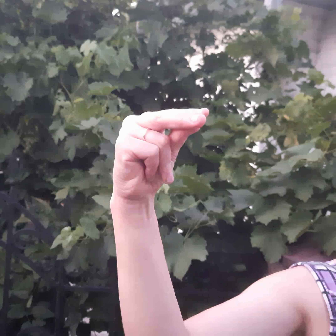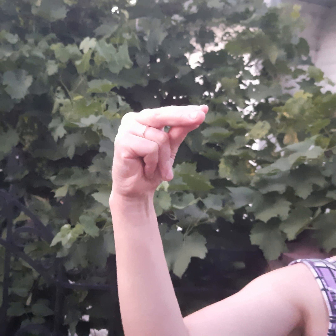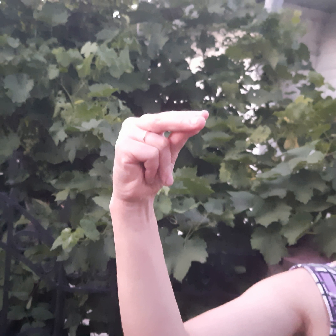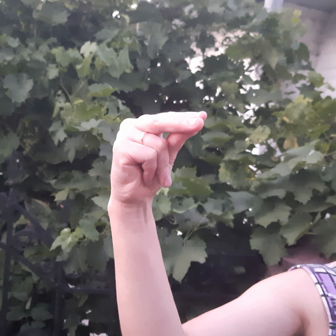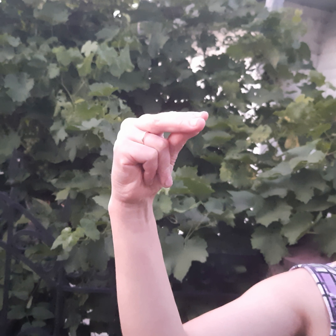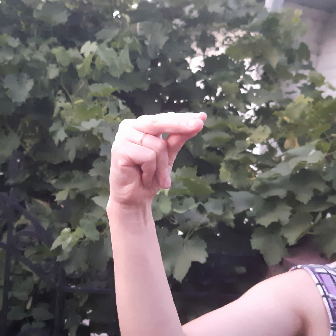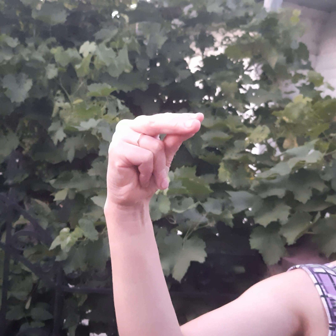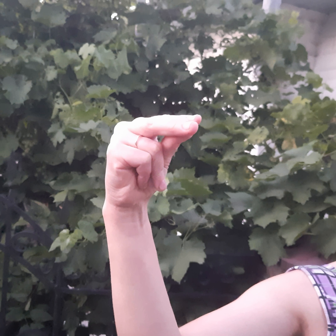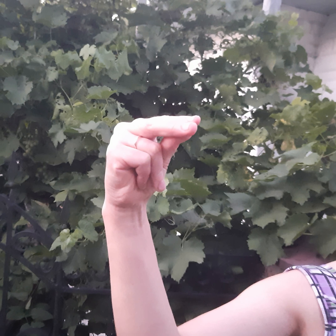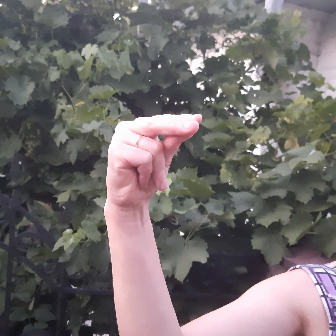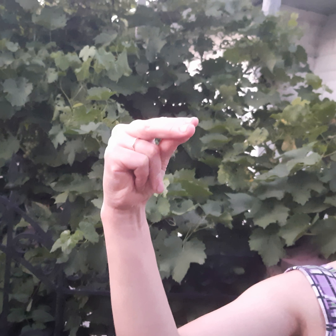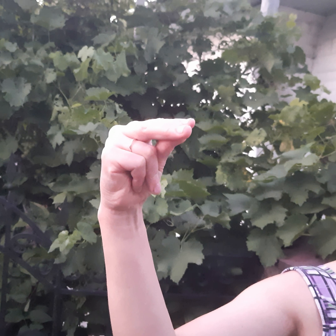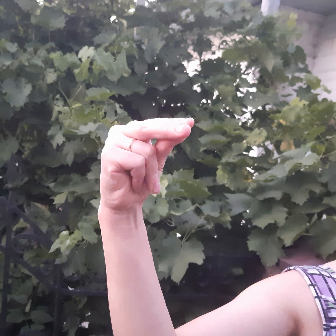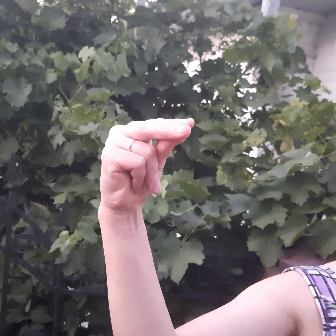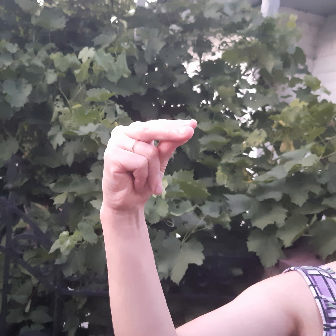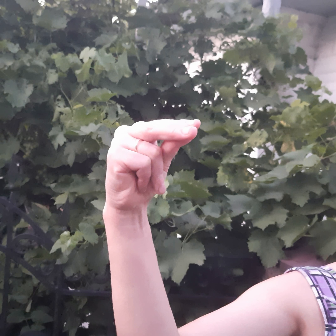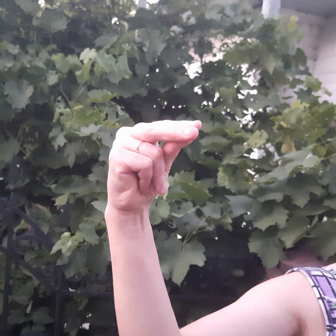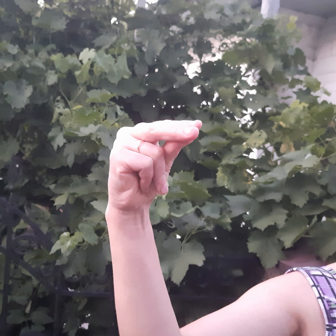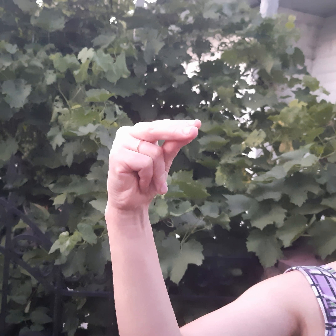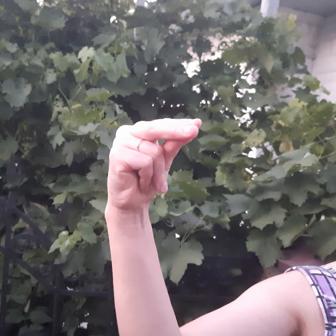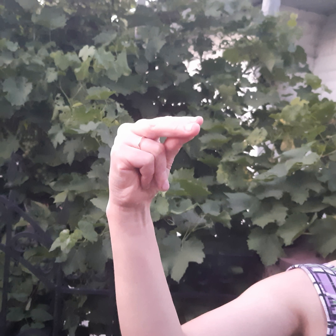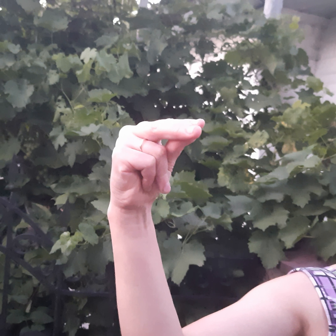Ч